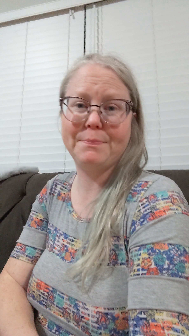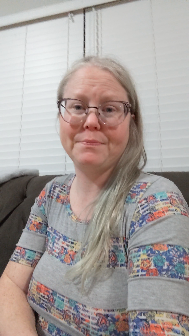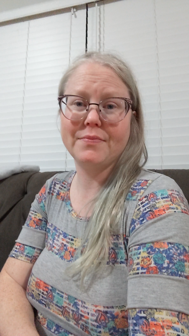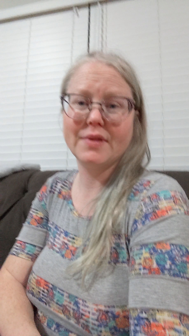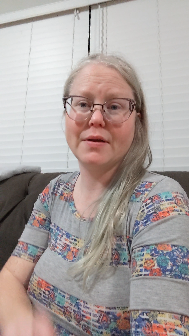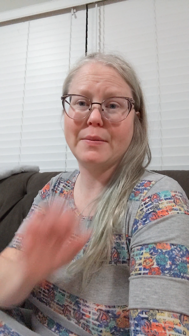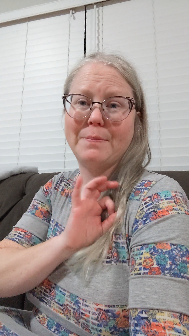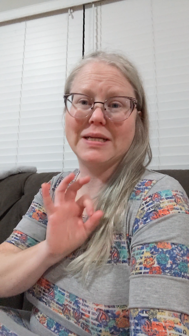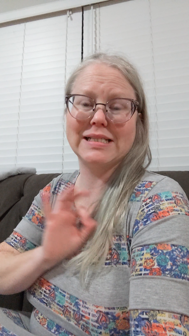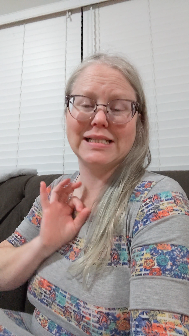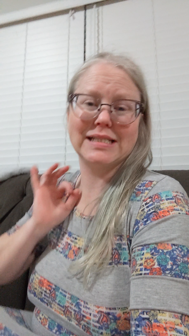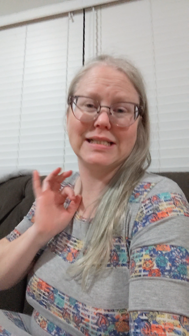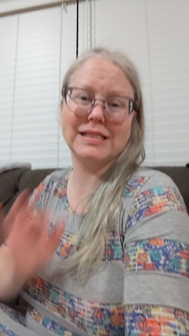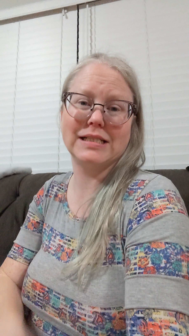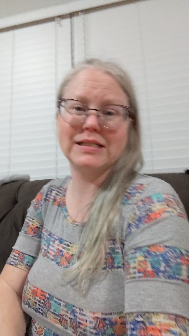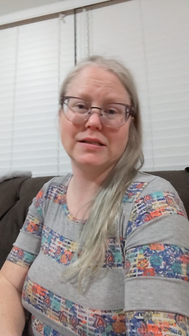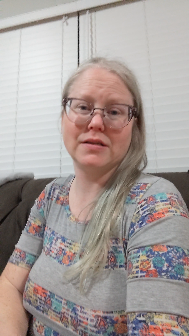beads